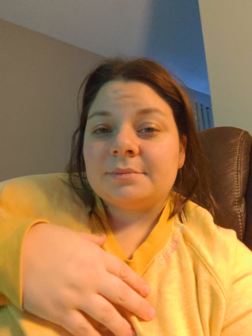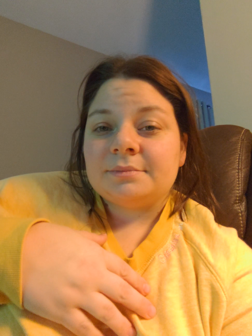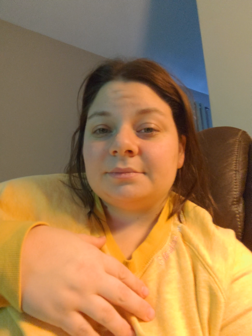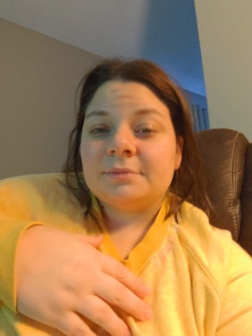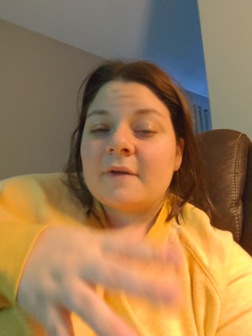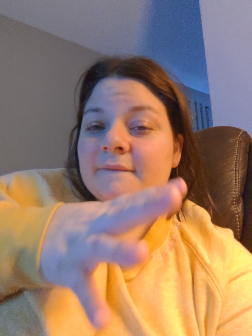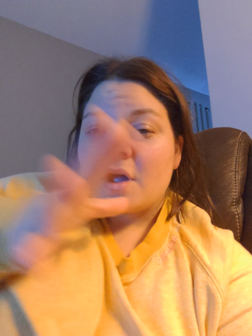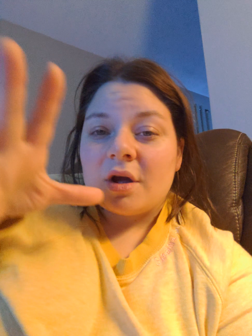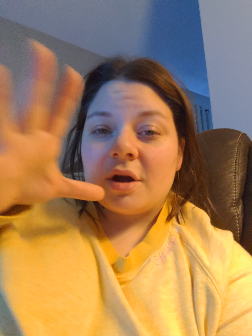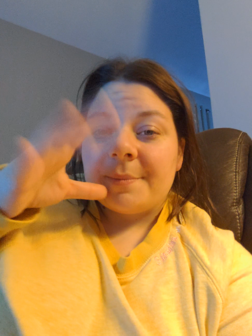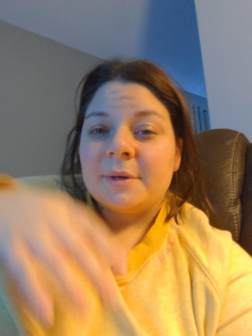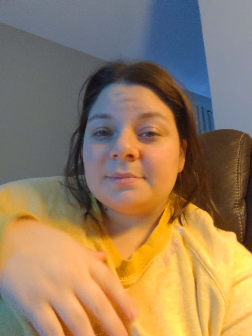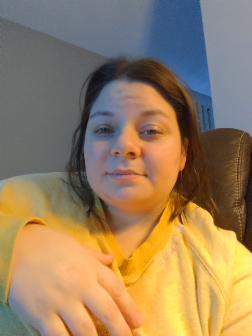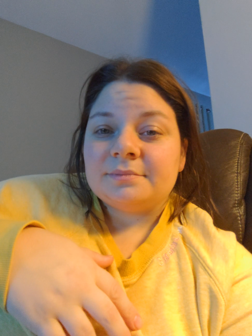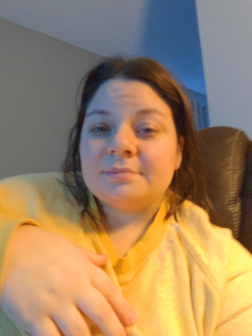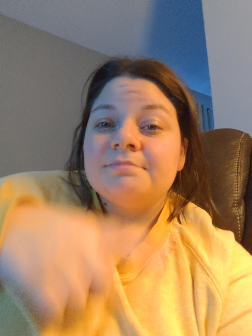farm